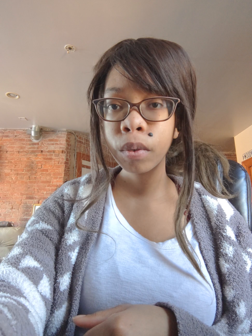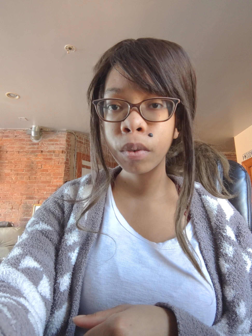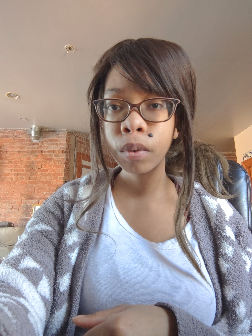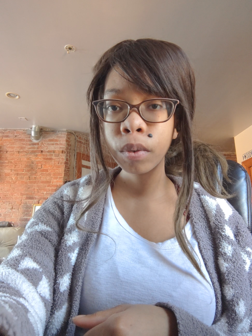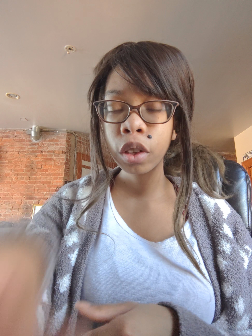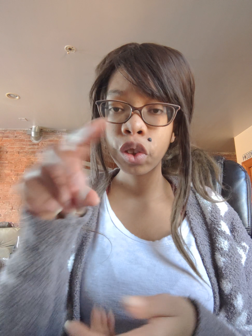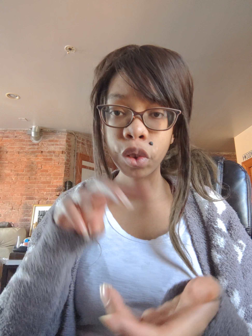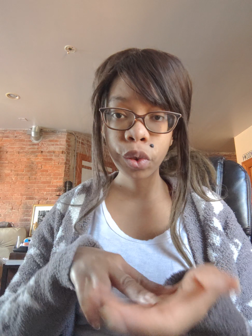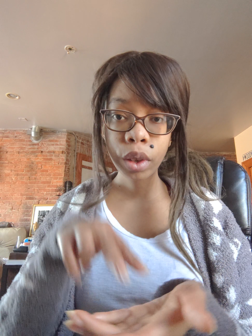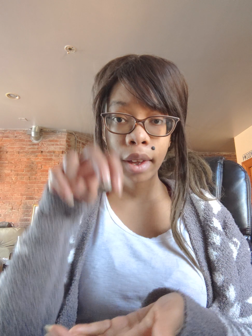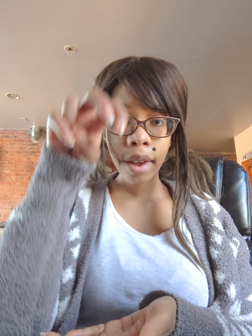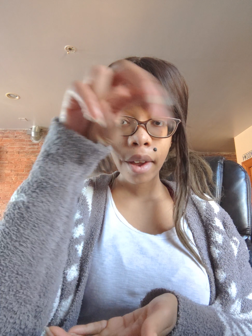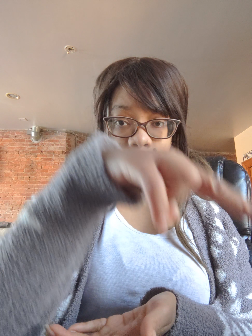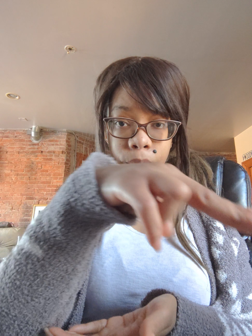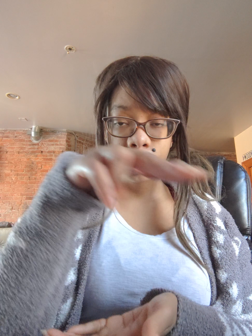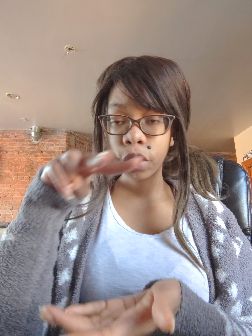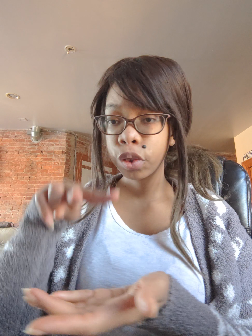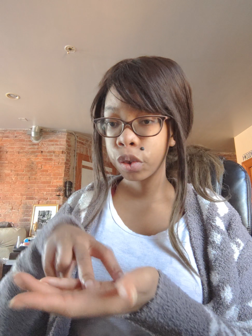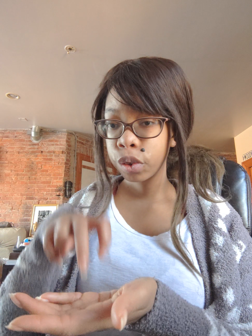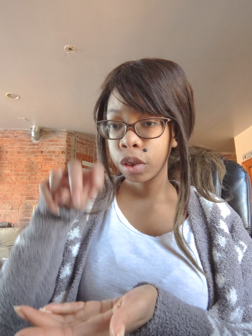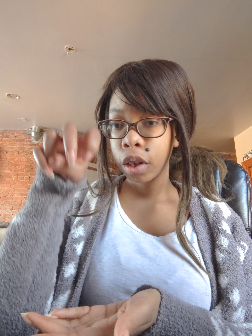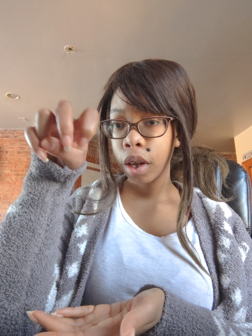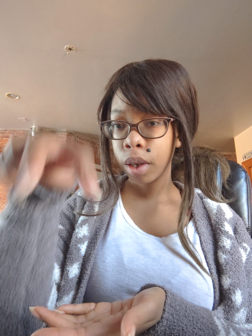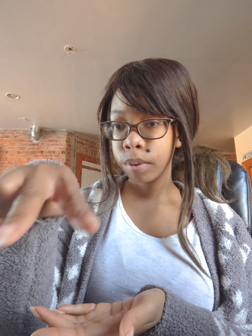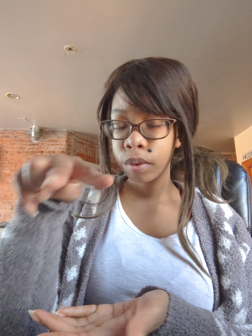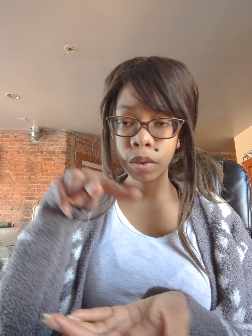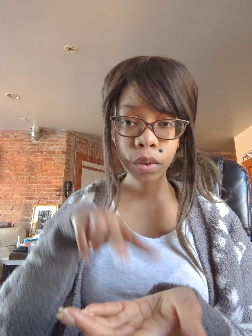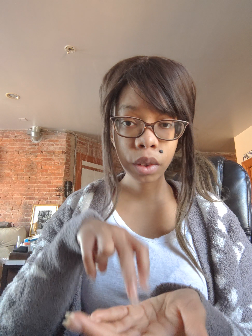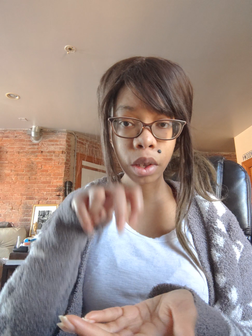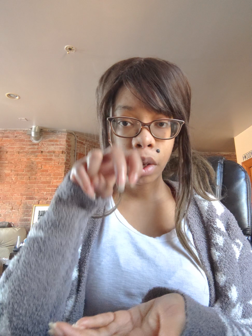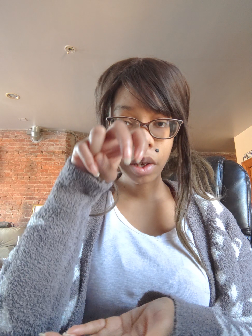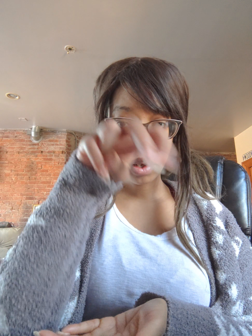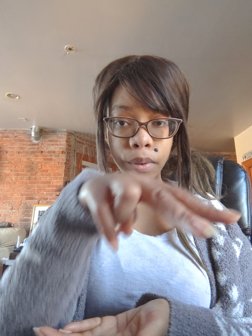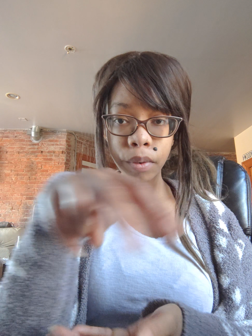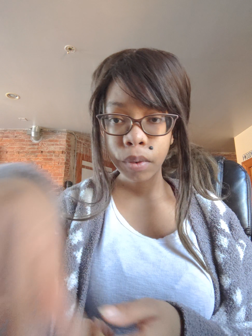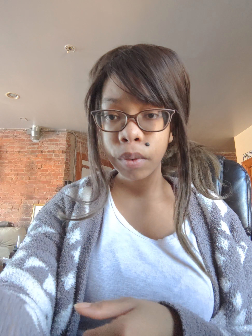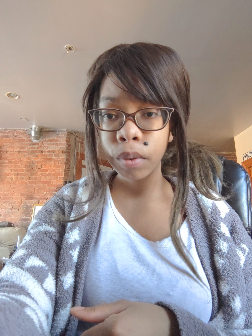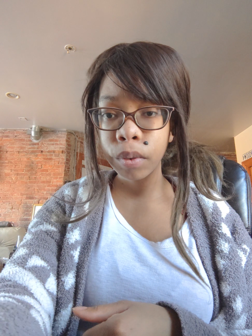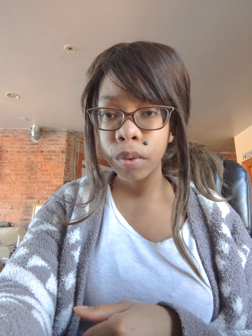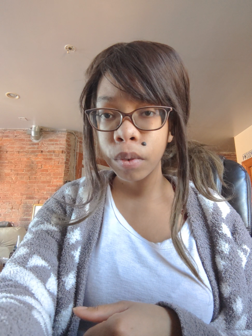jump